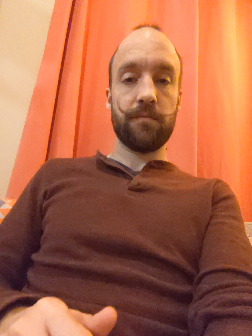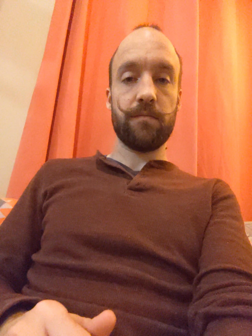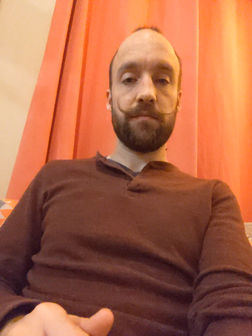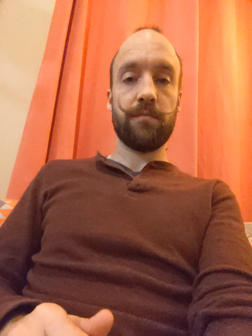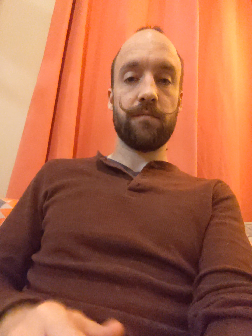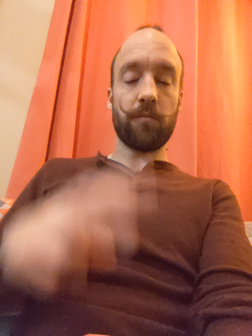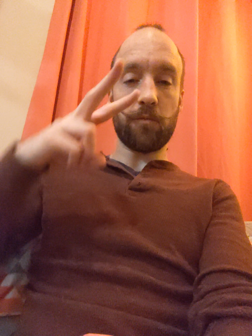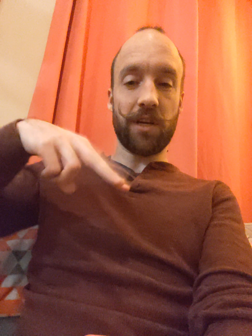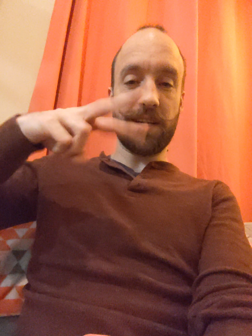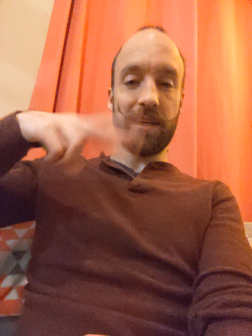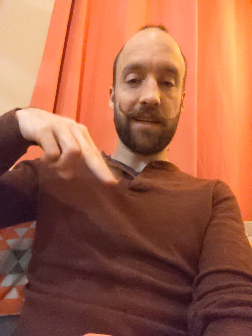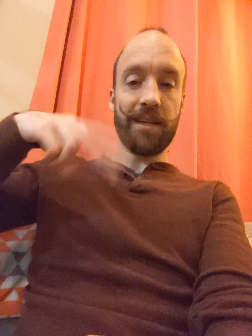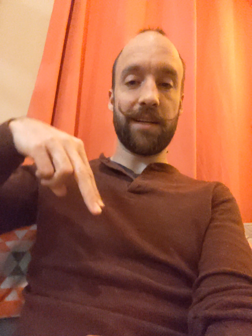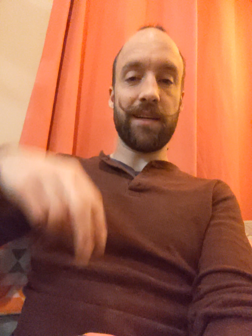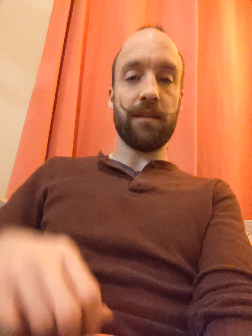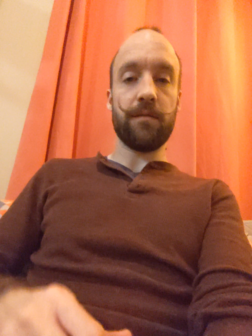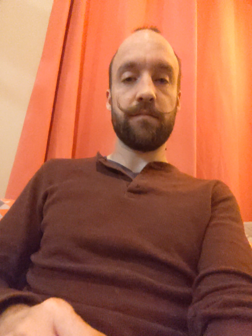read